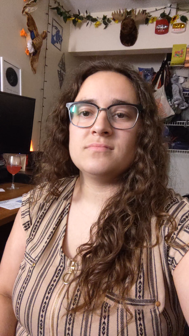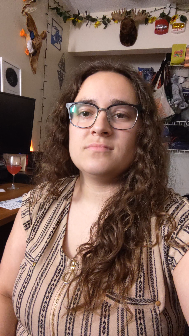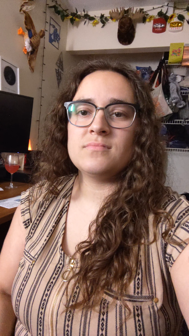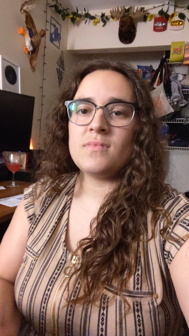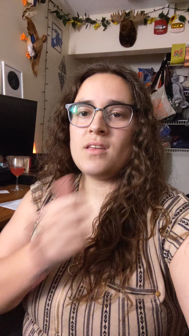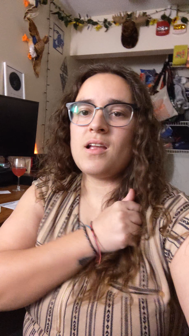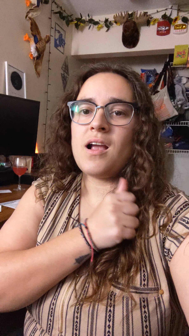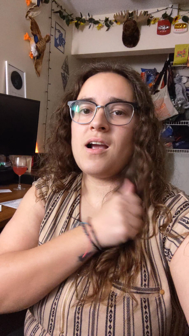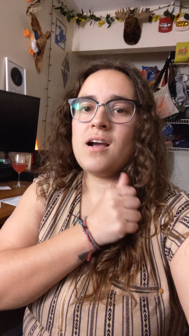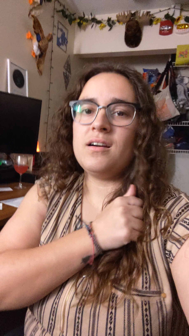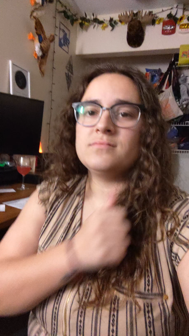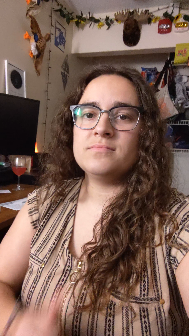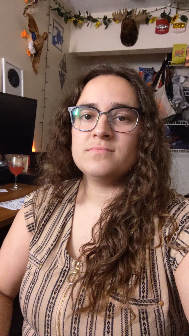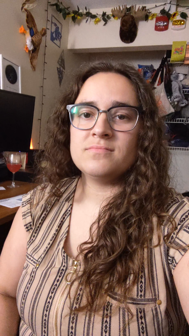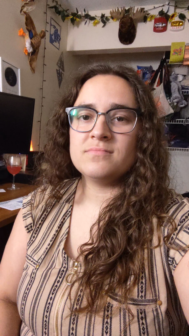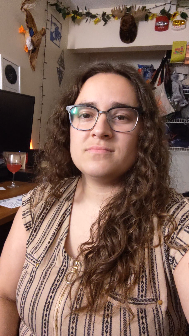hug